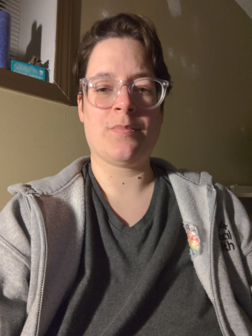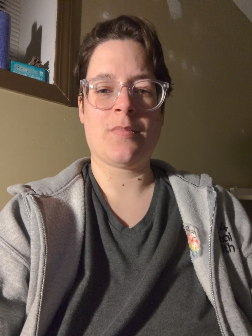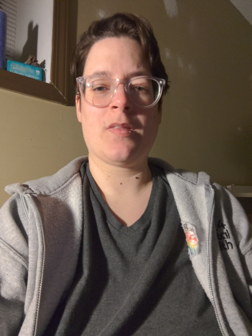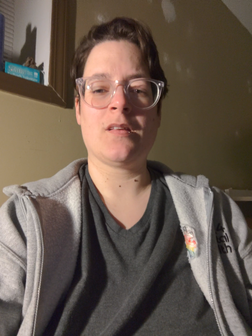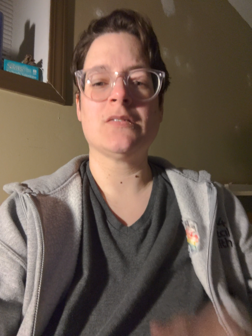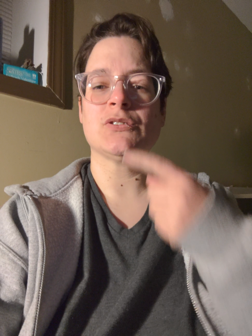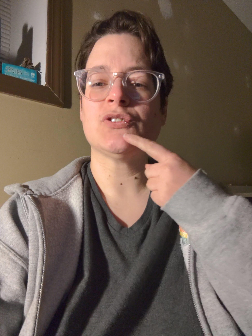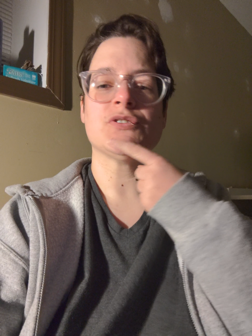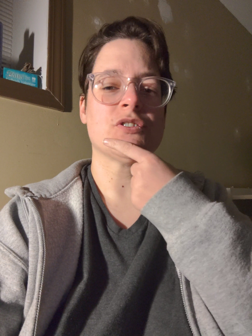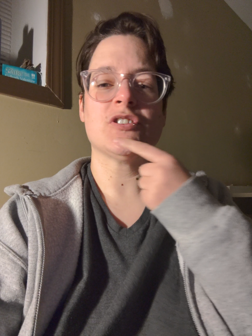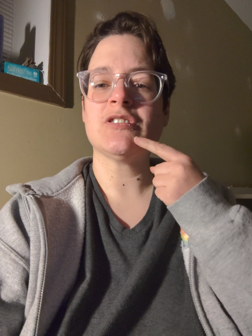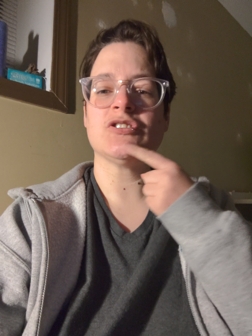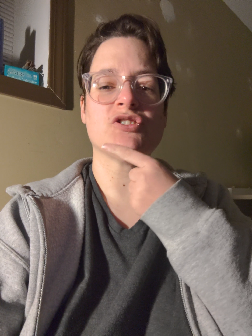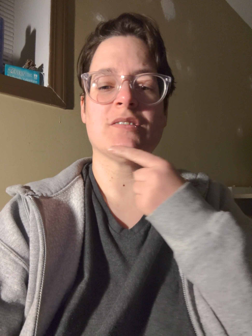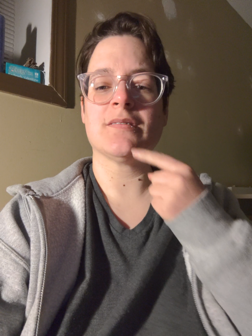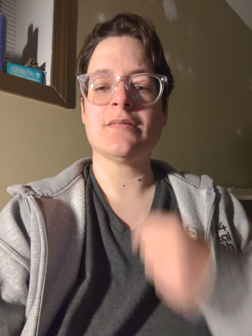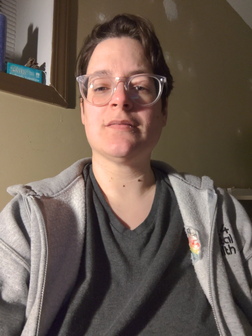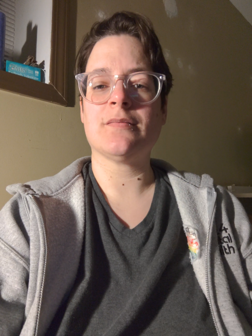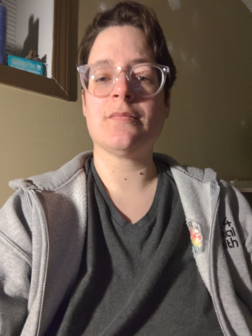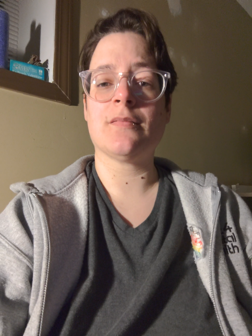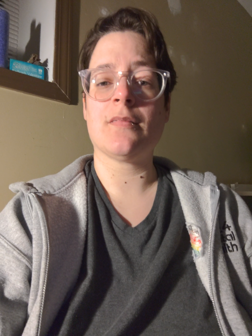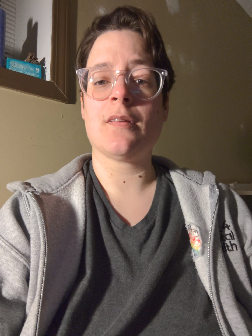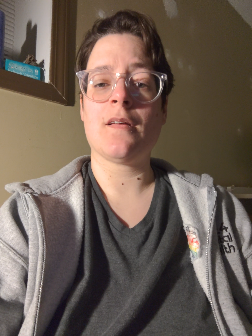chin